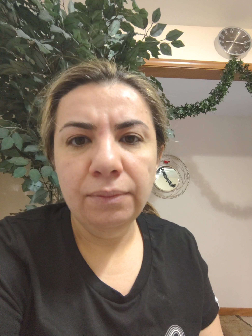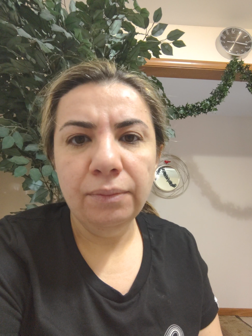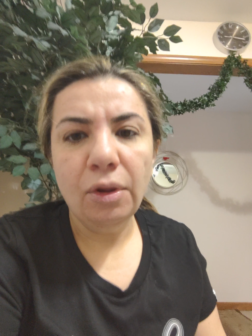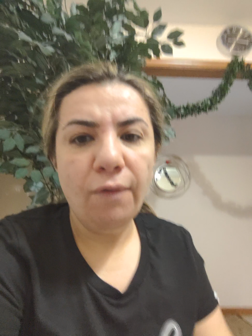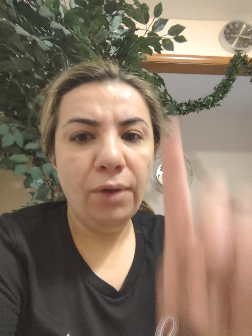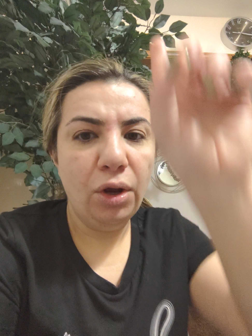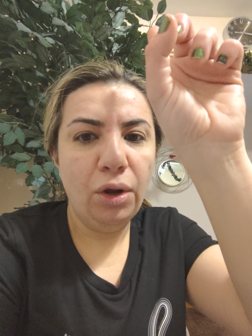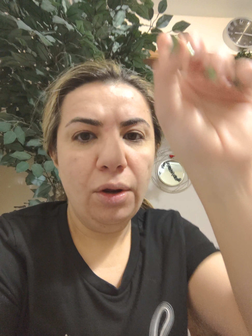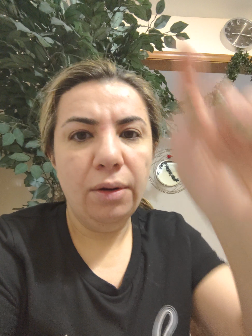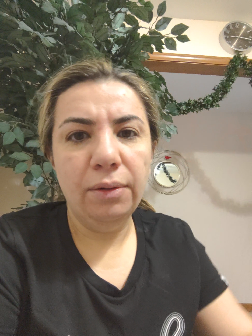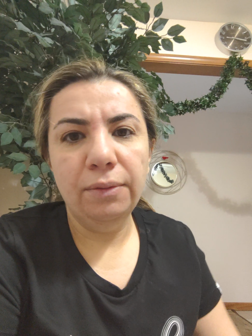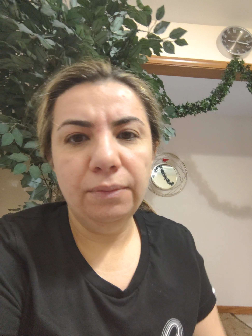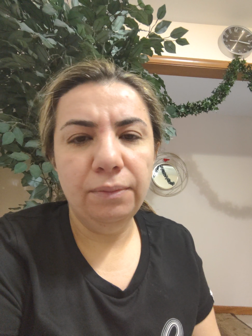up